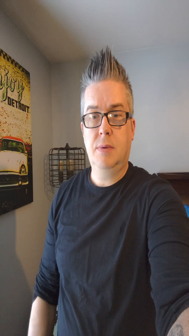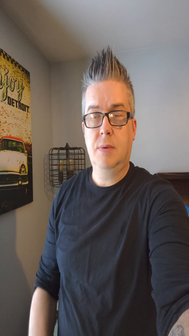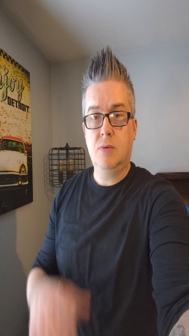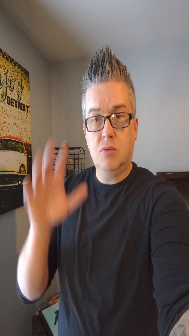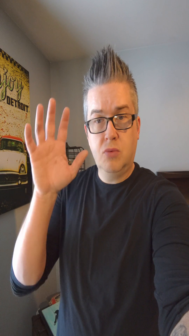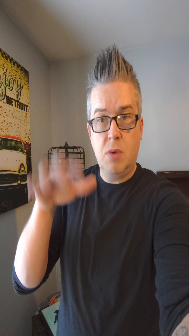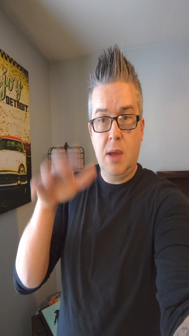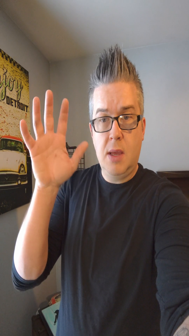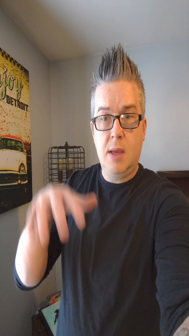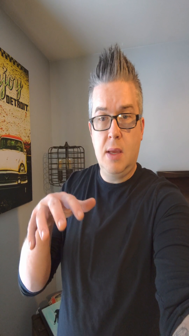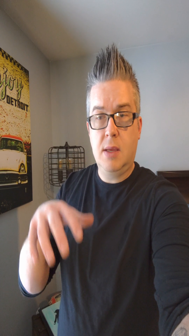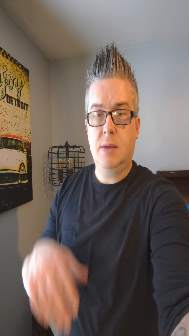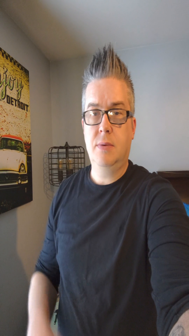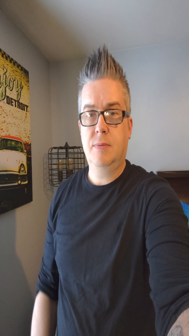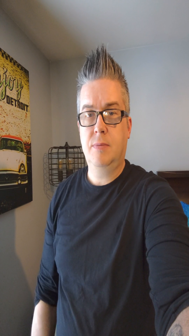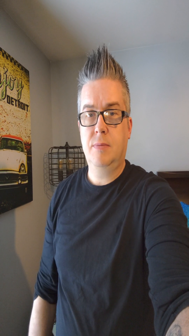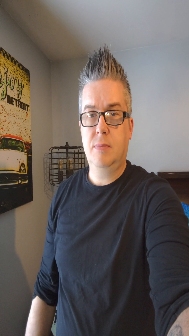rain